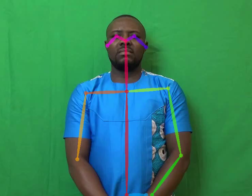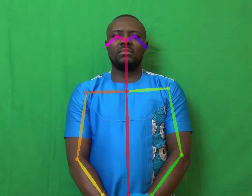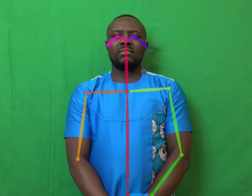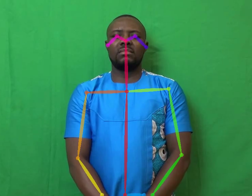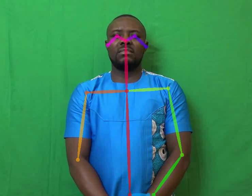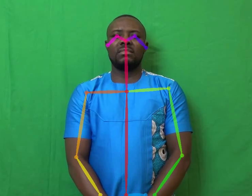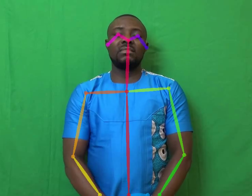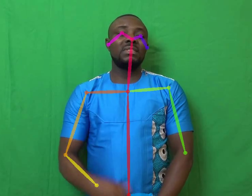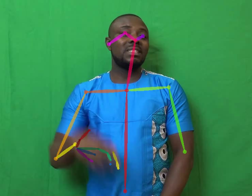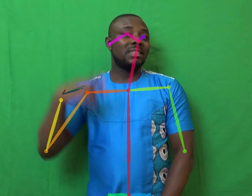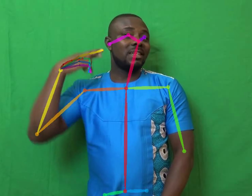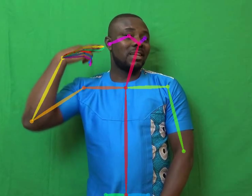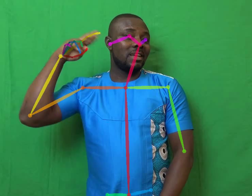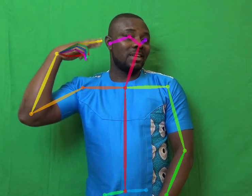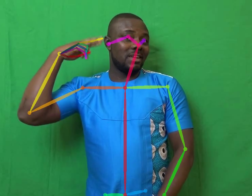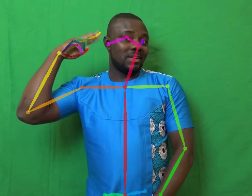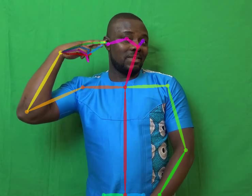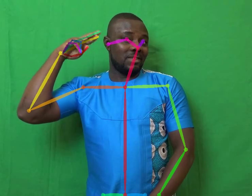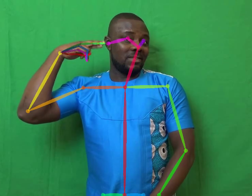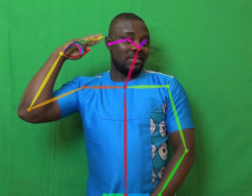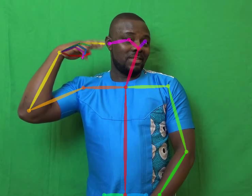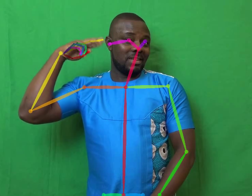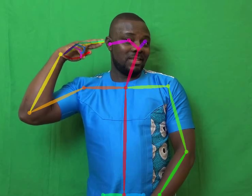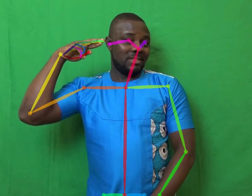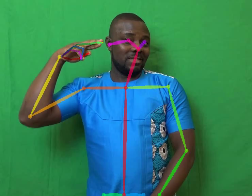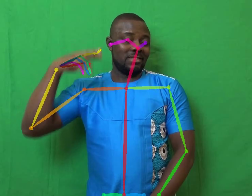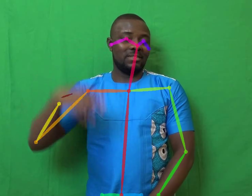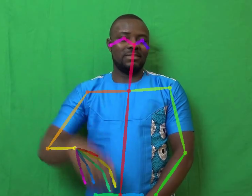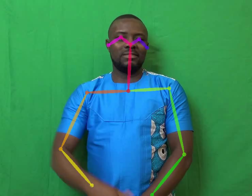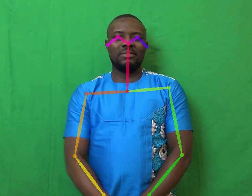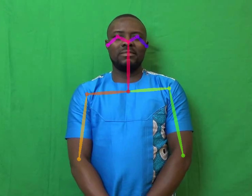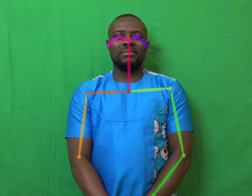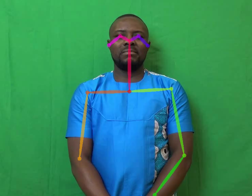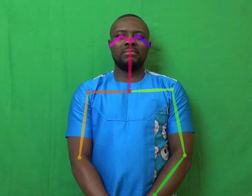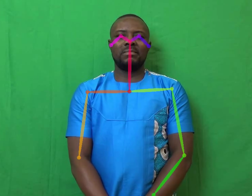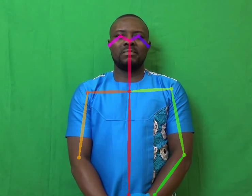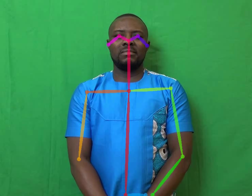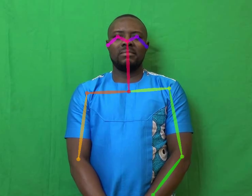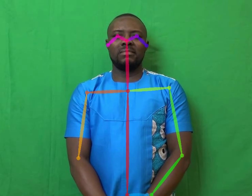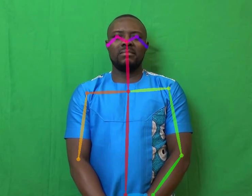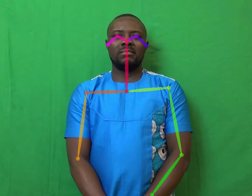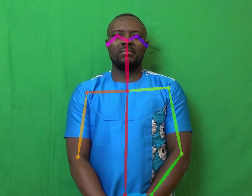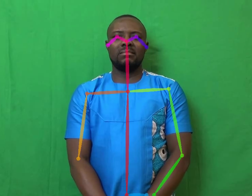radio